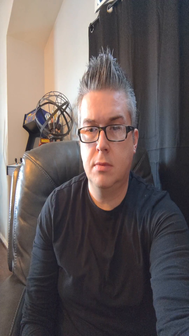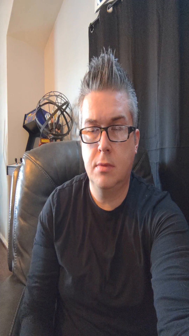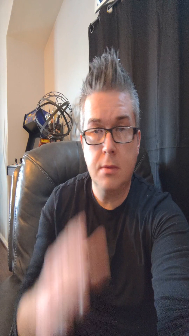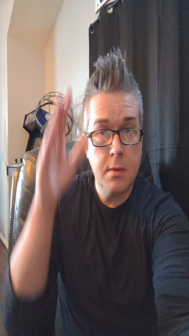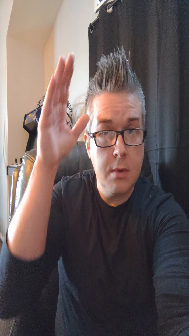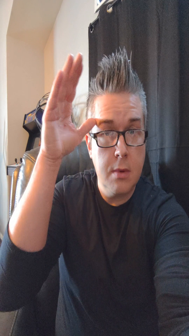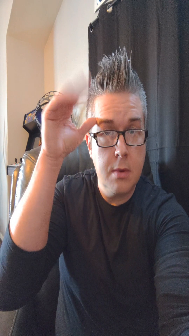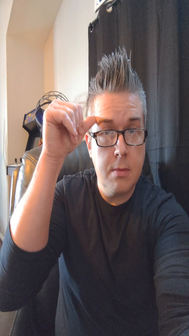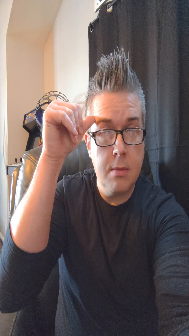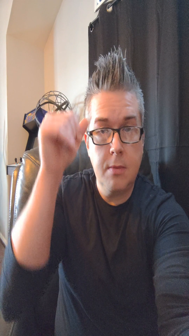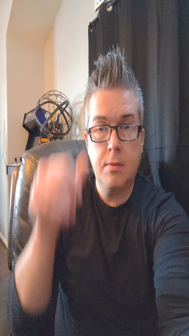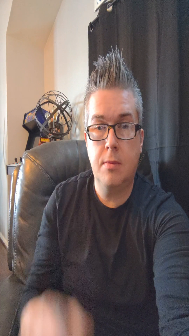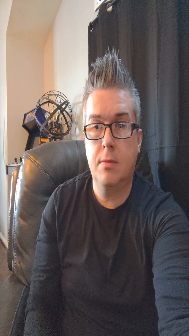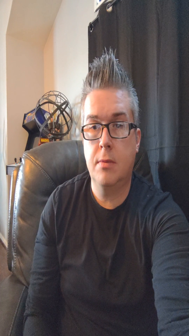donkey